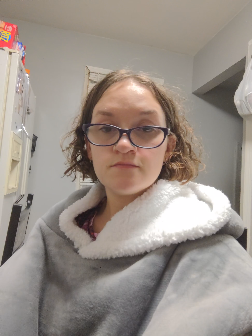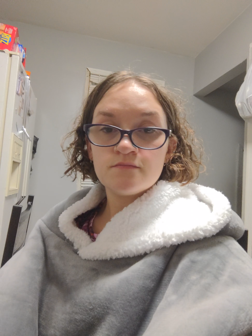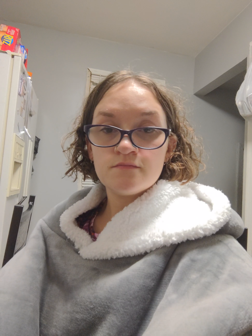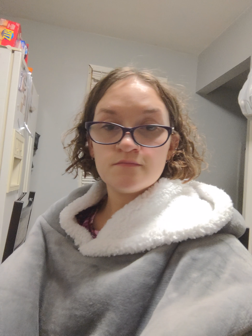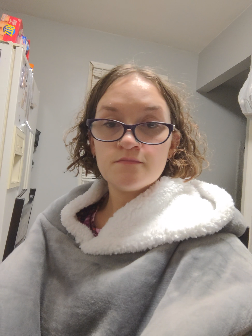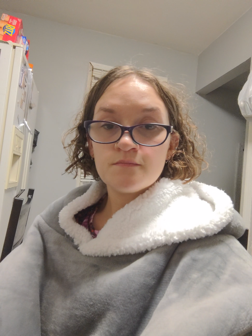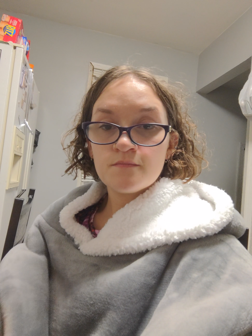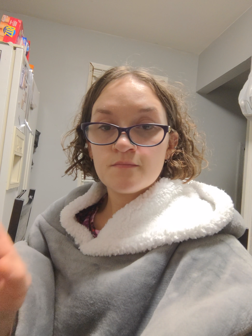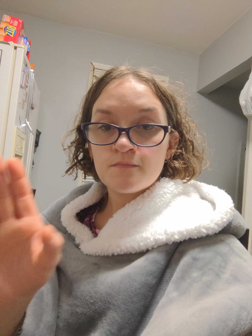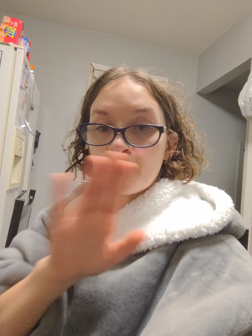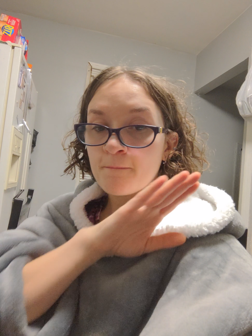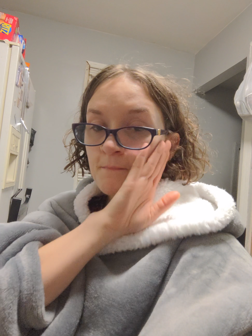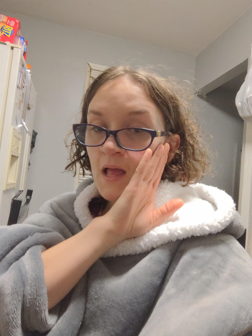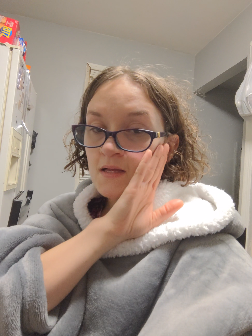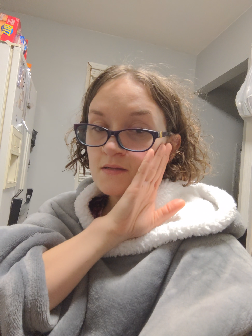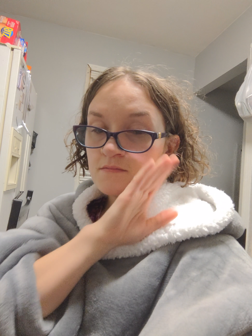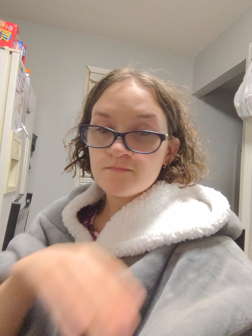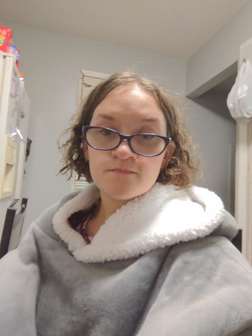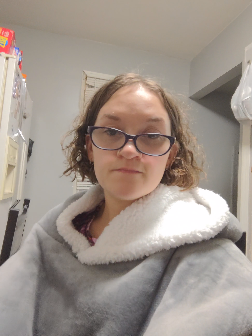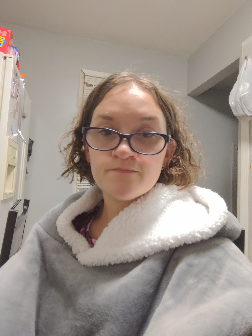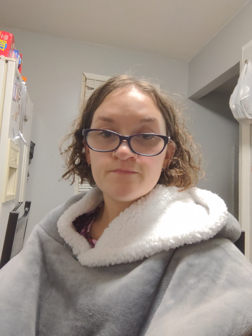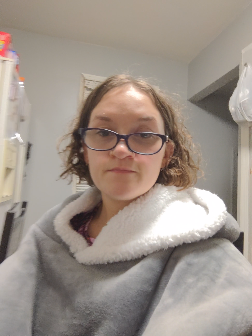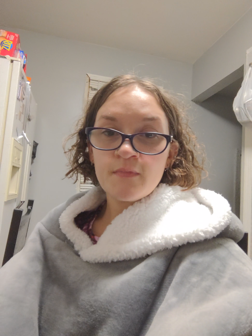bed